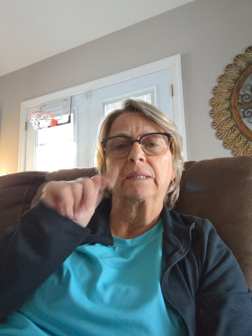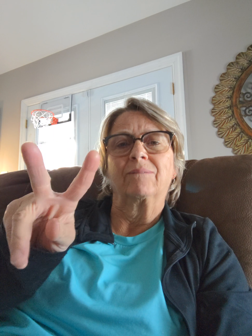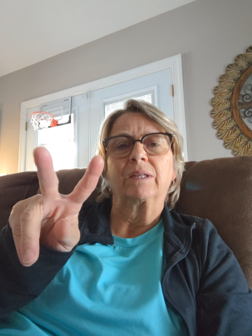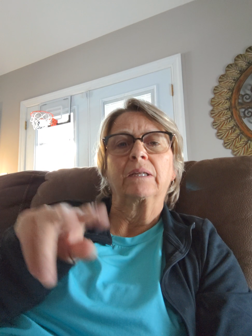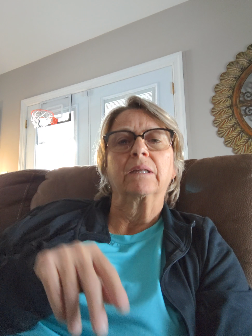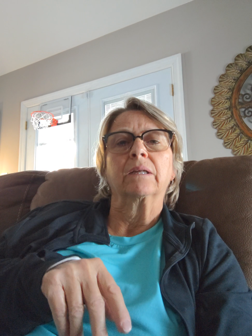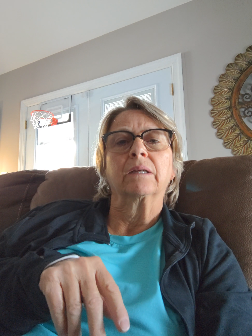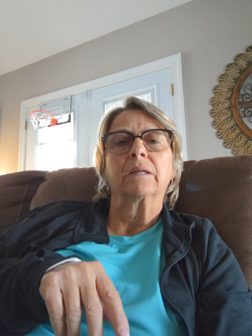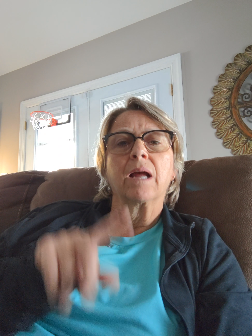TV